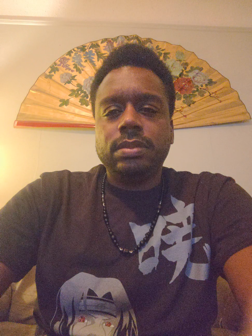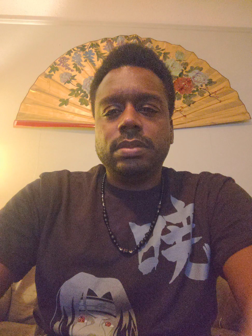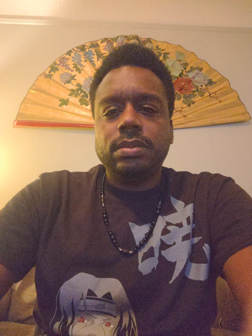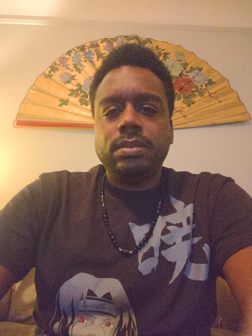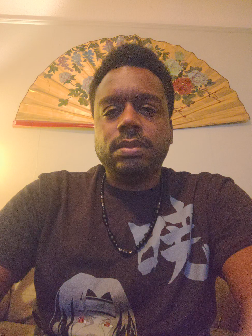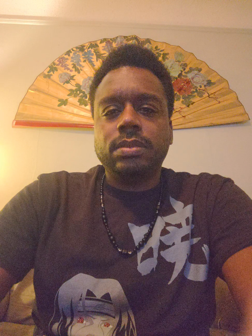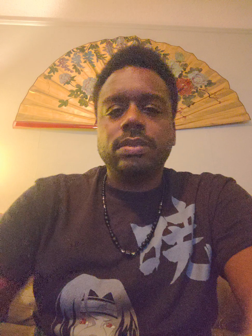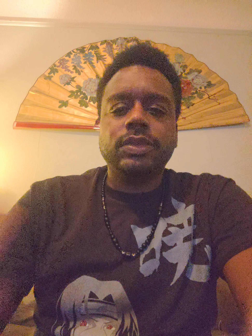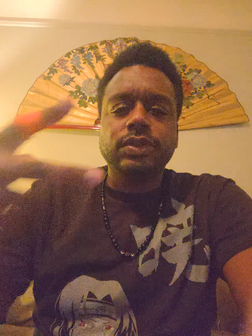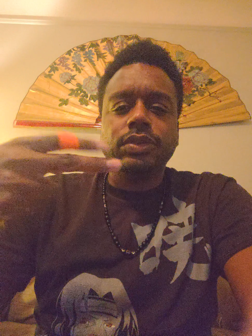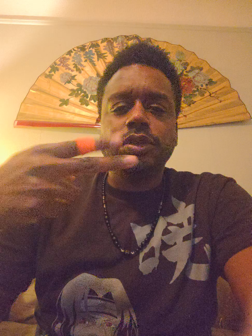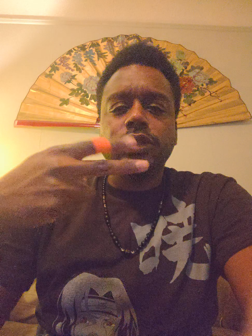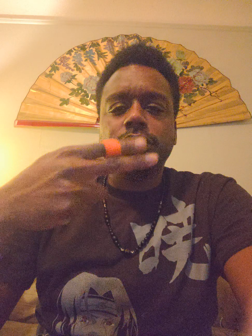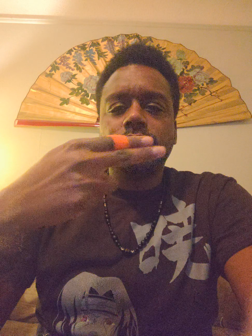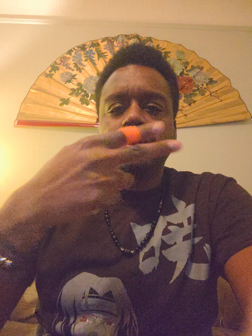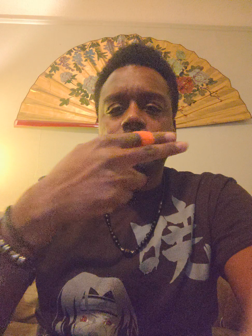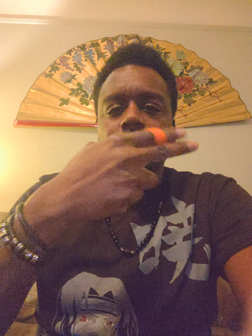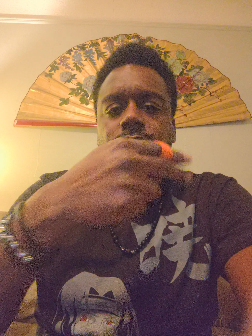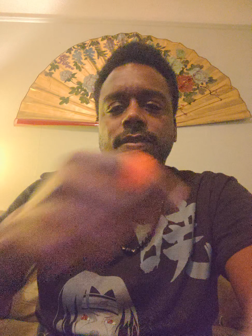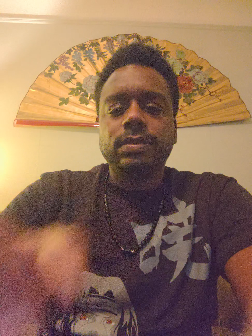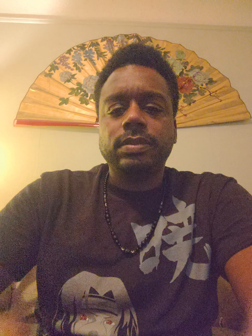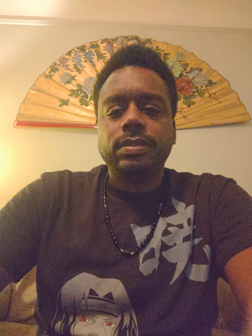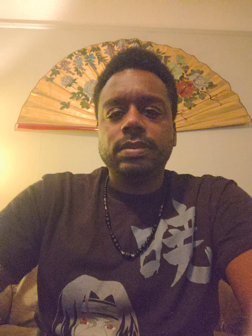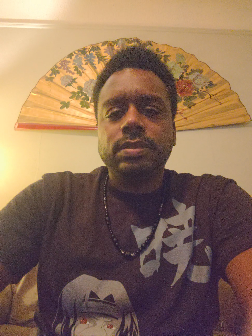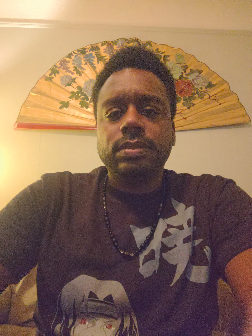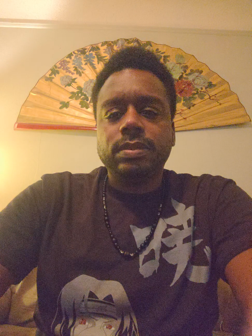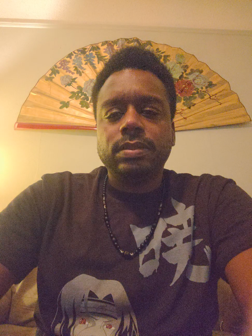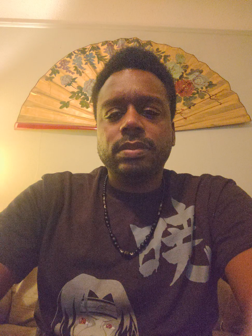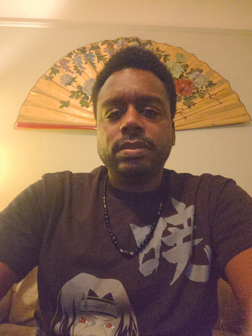scissors